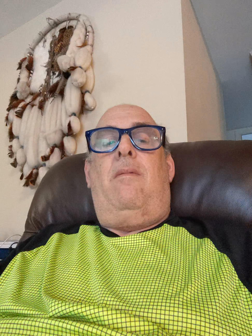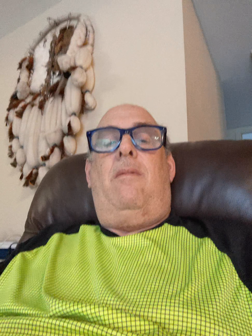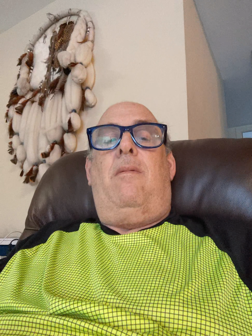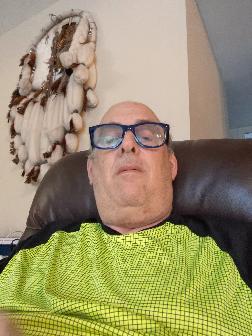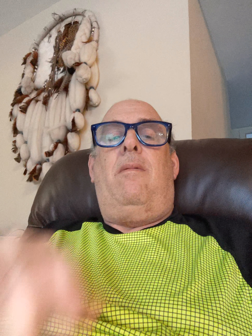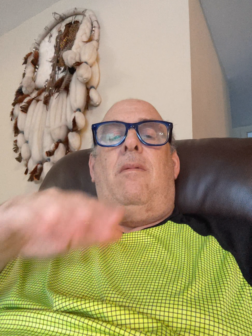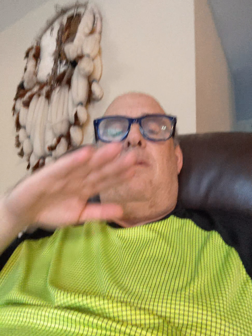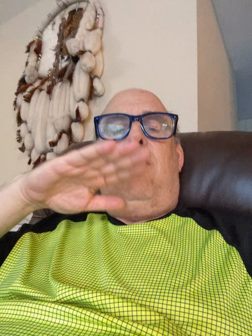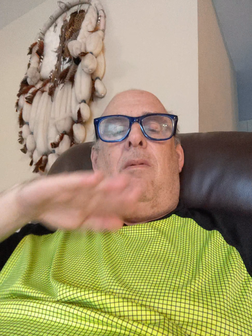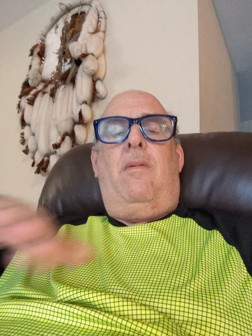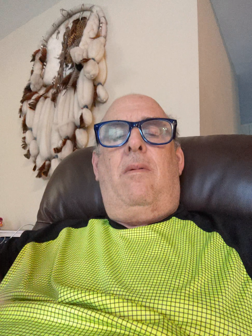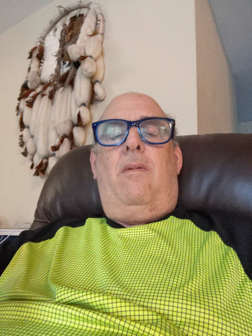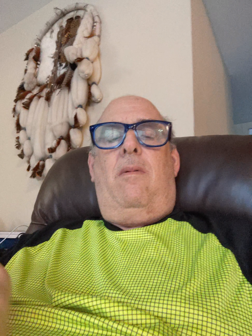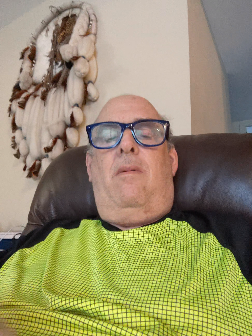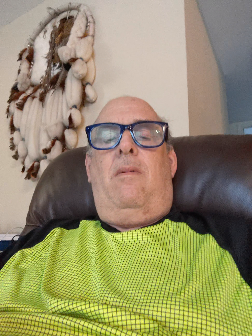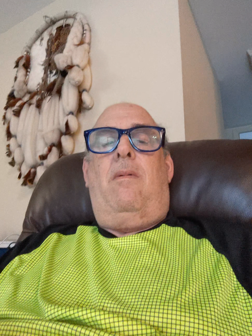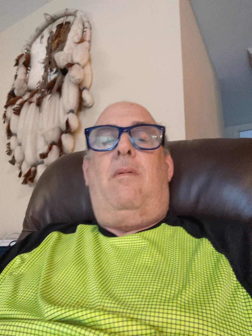quiet